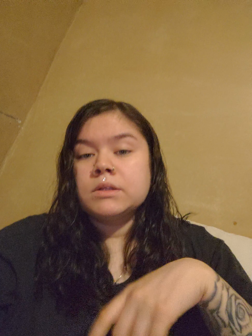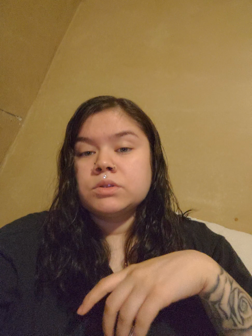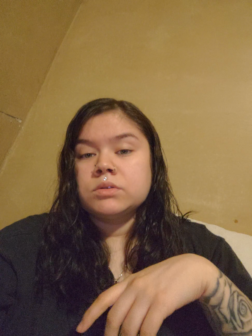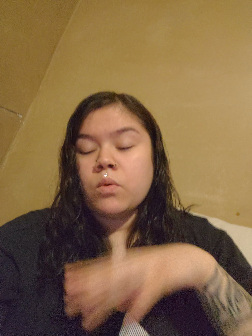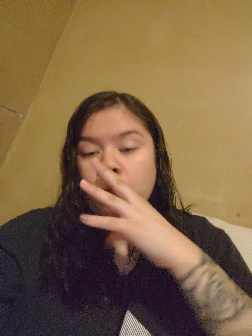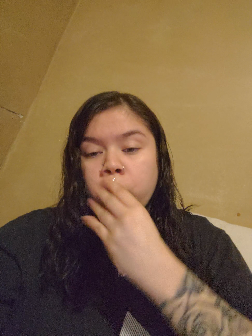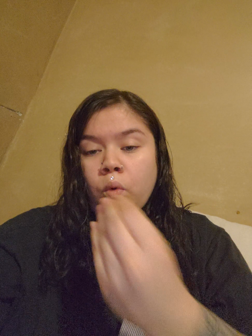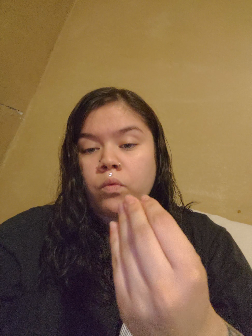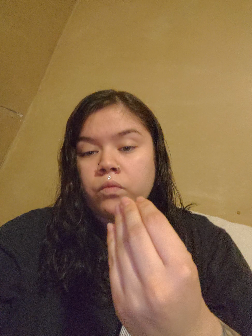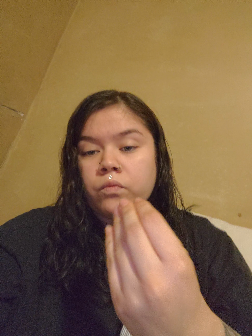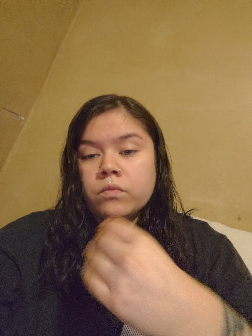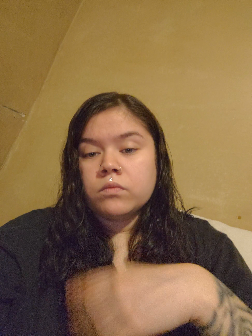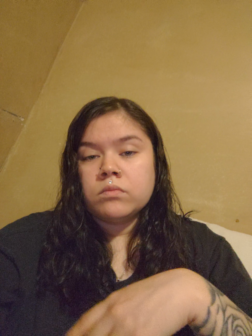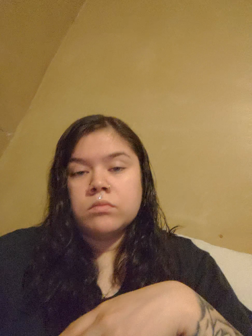wolf